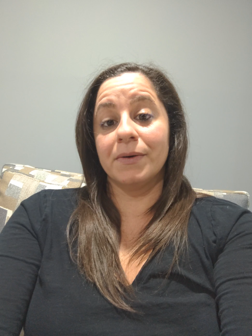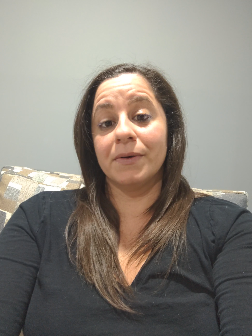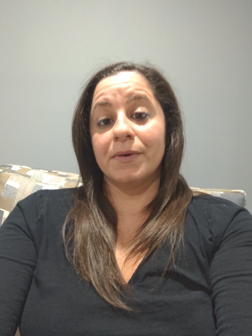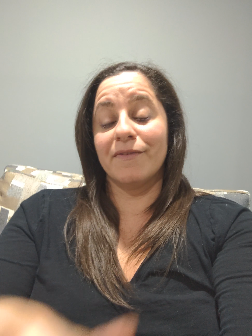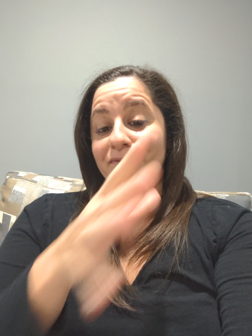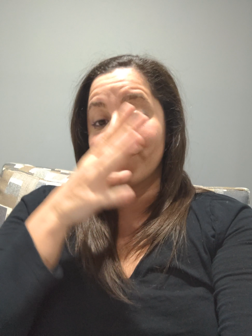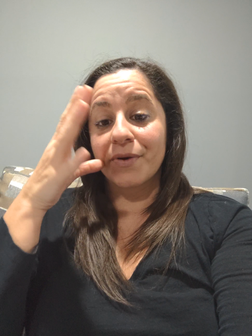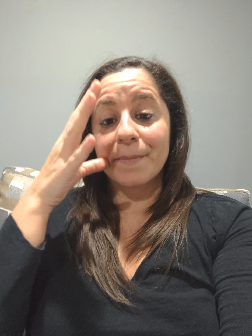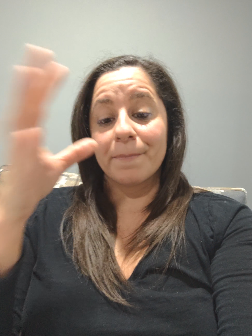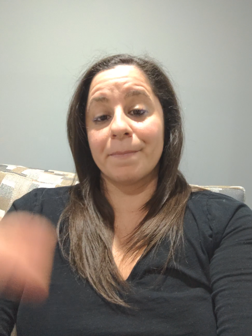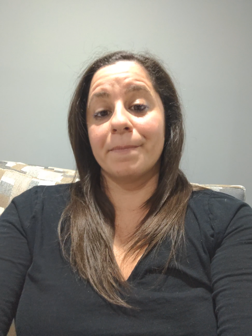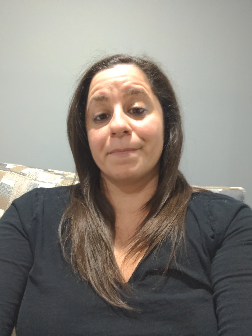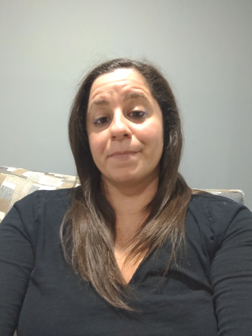farm